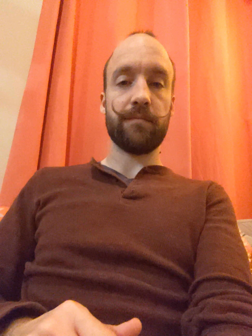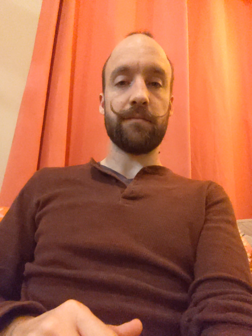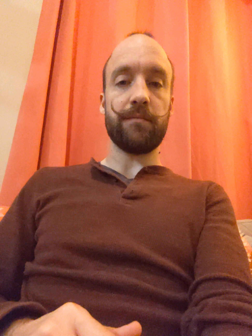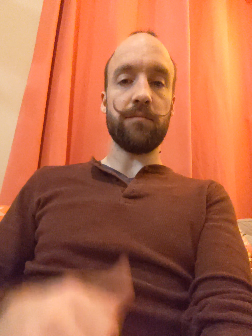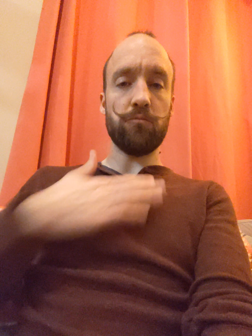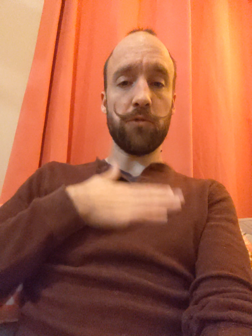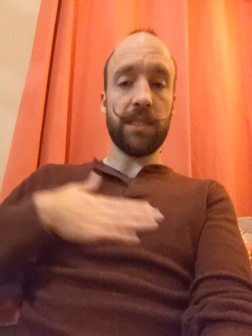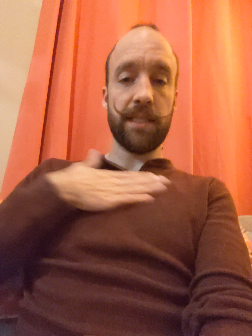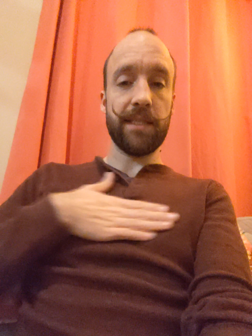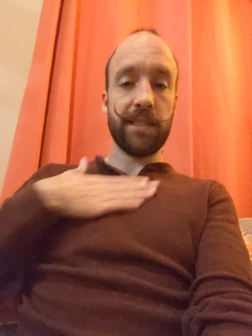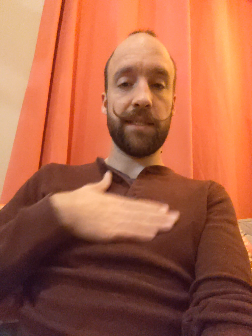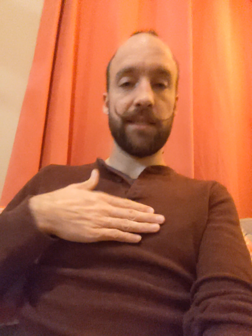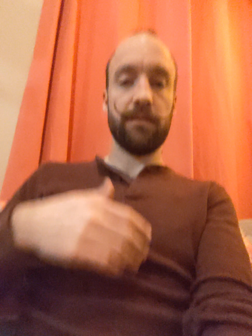please